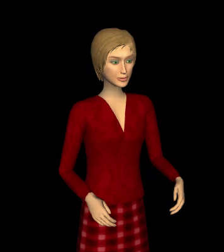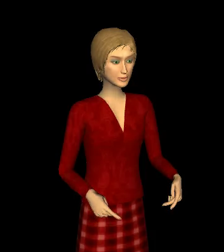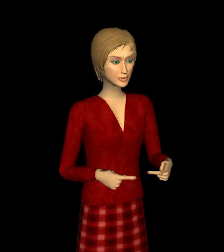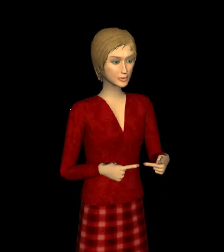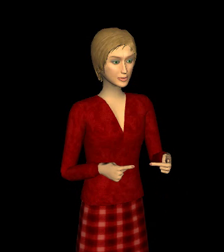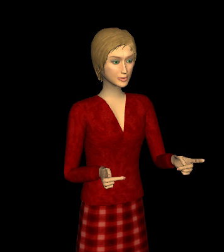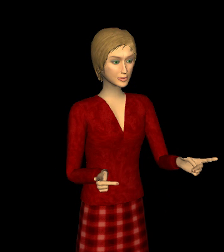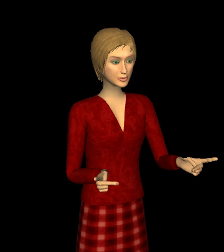إعلان عام